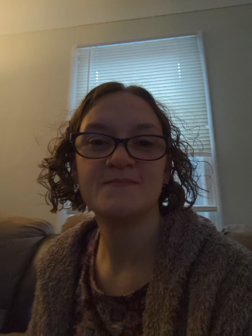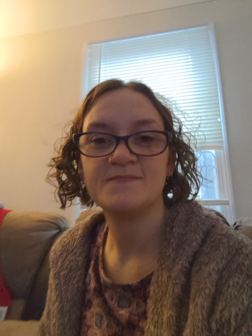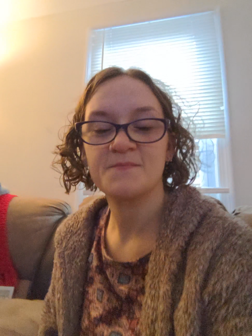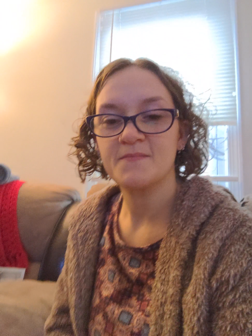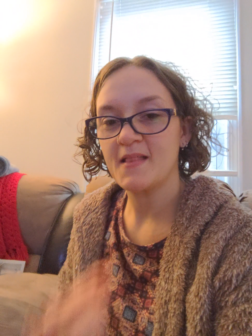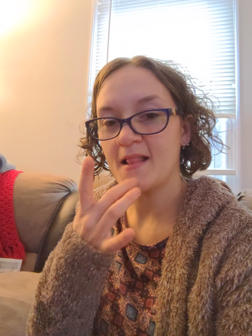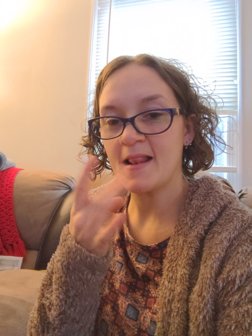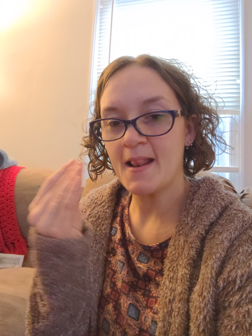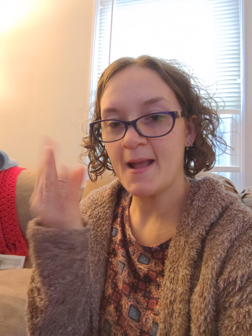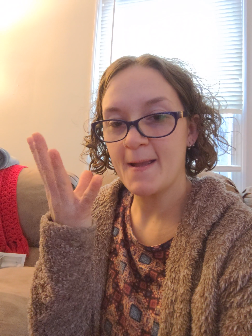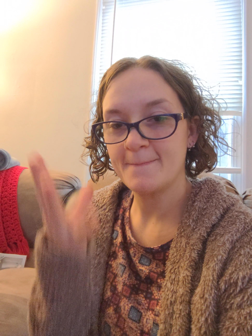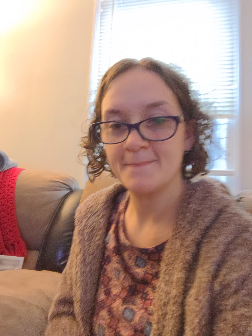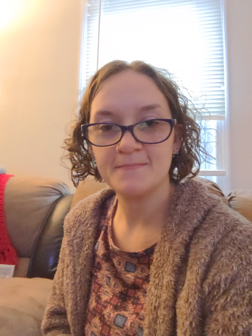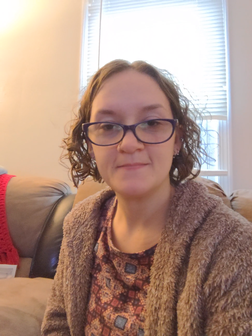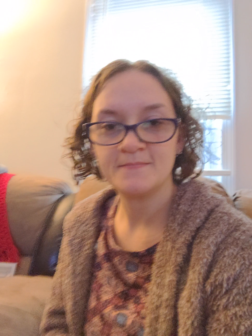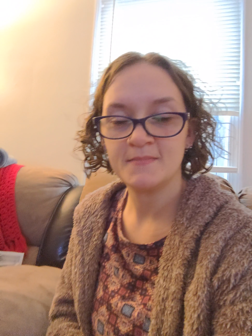lamp